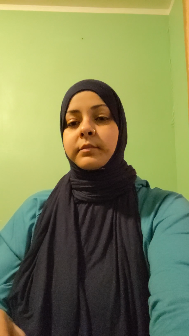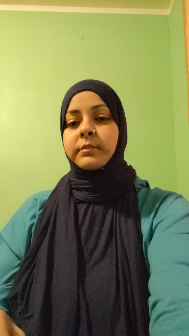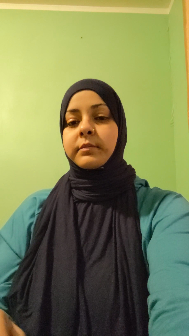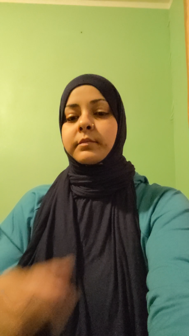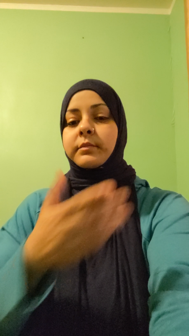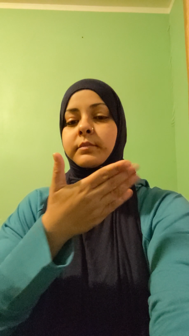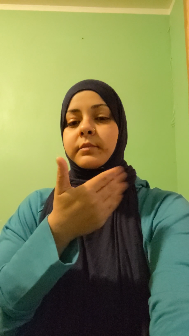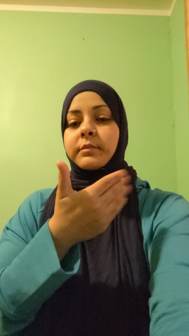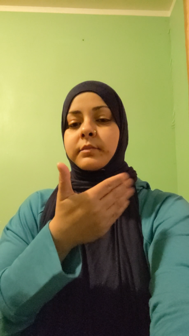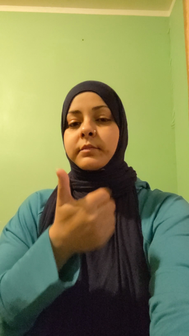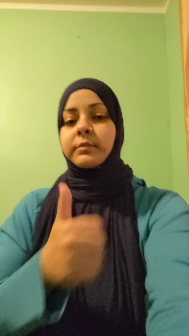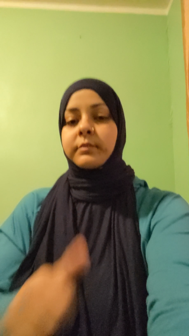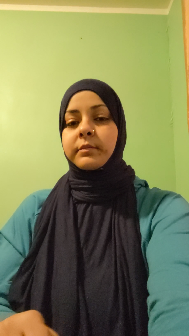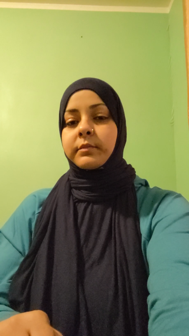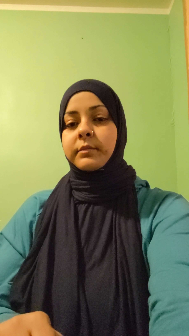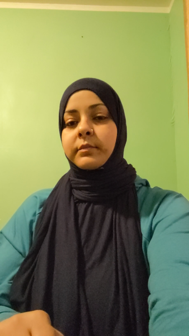butterfly